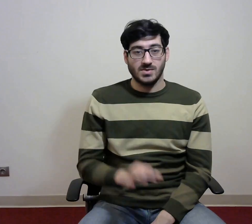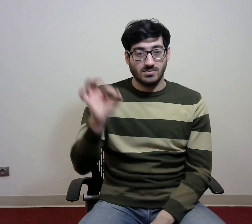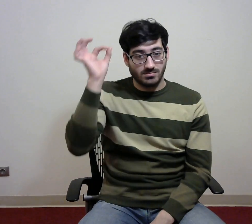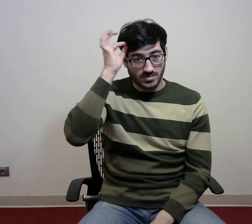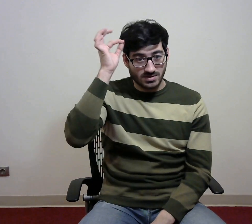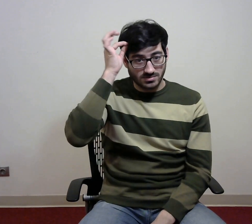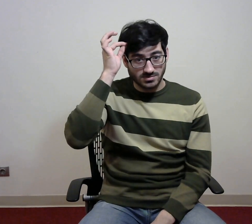xatırladım